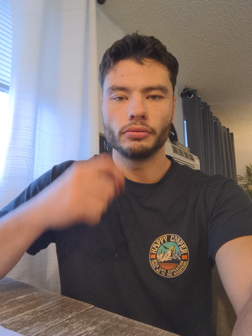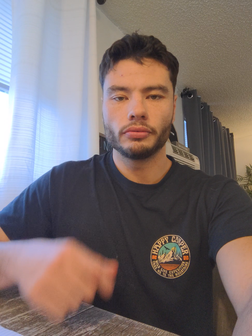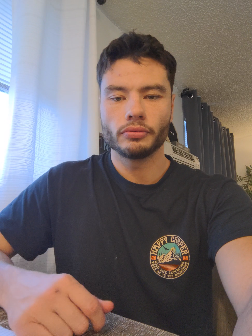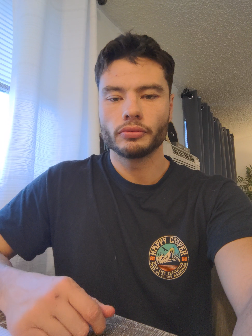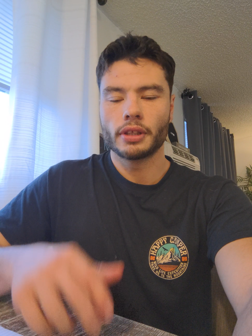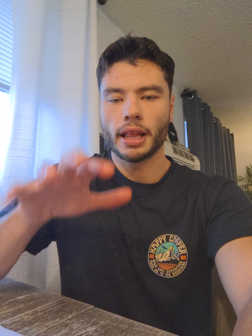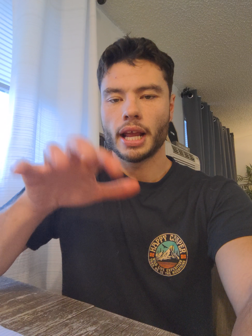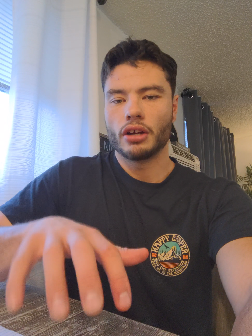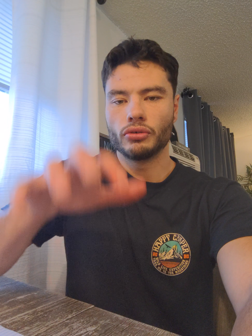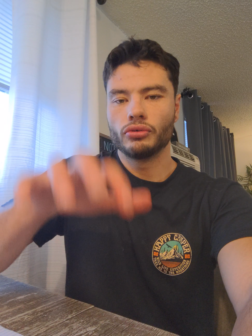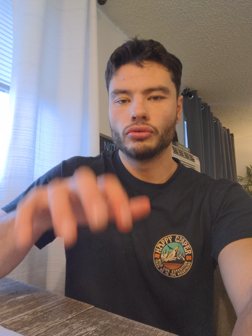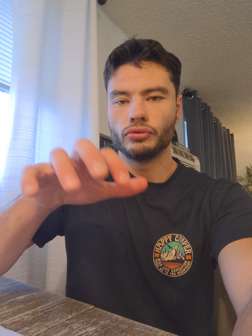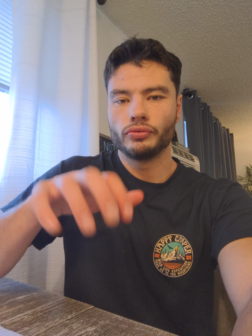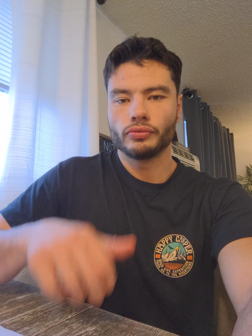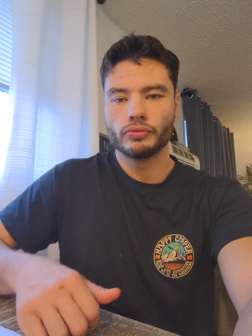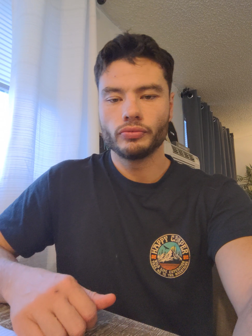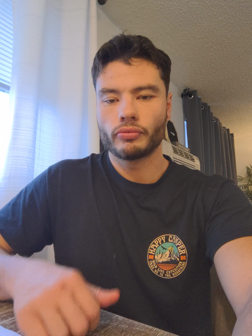alligator